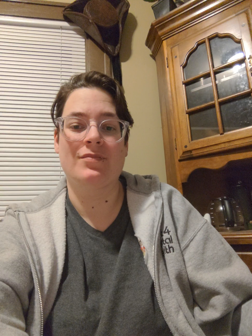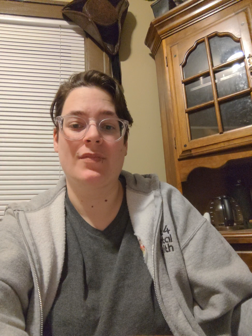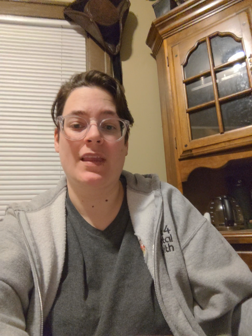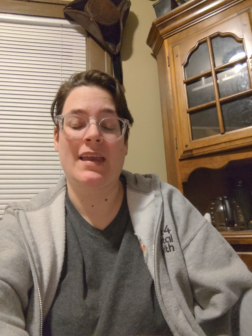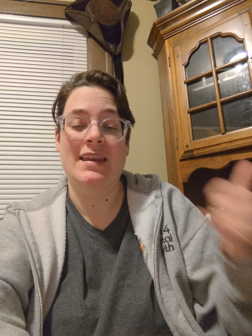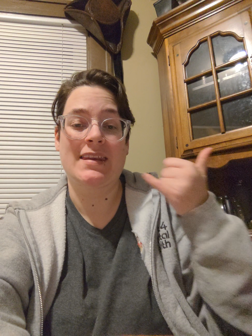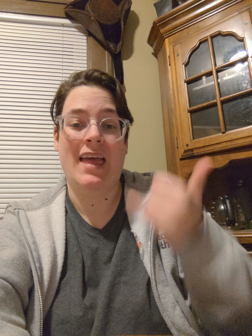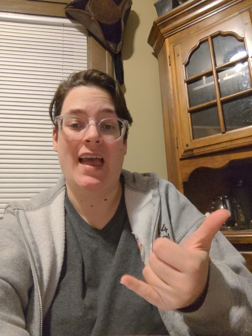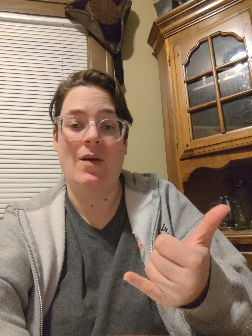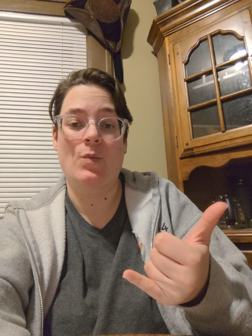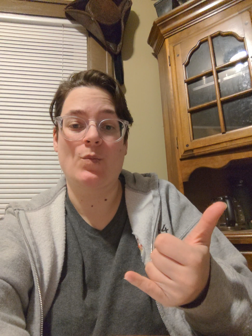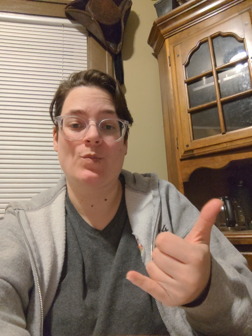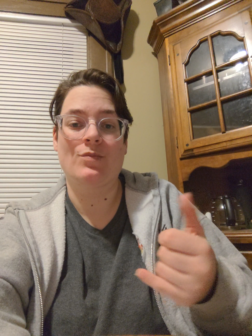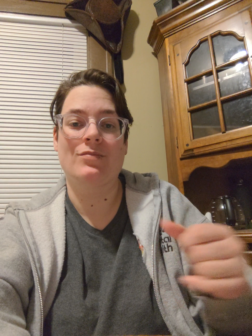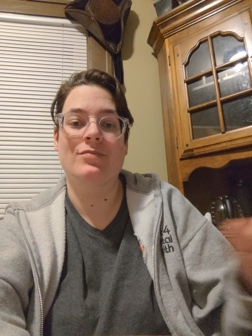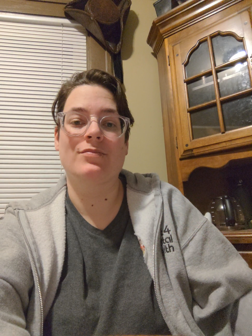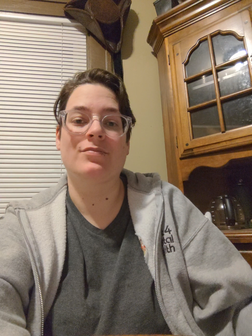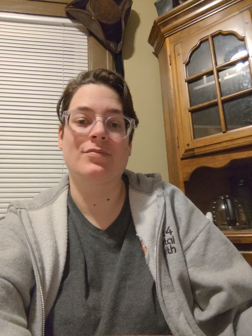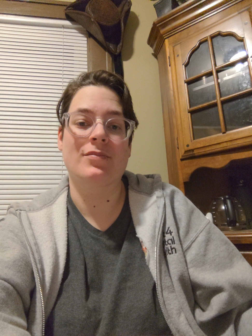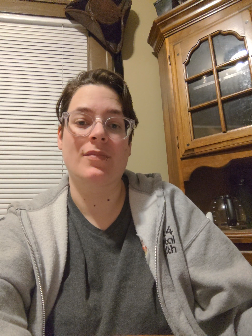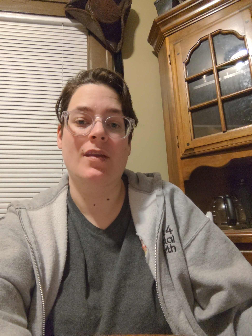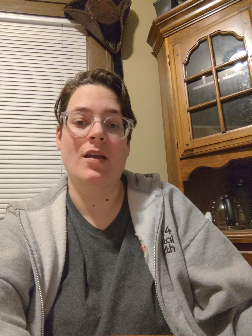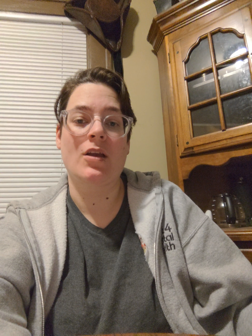now